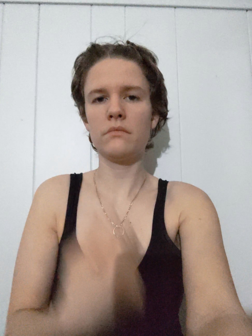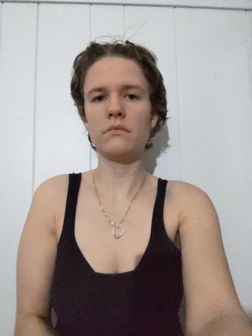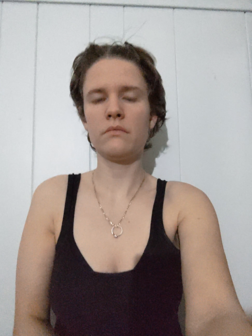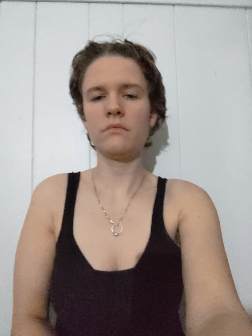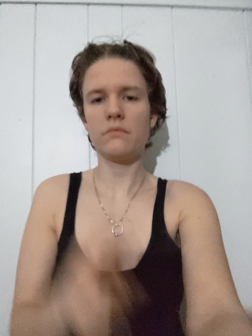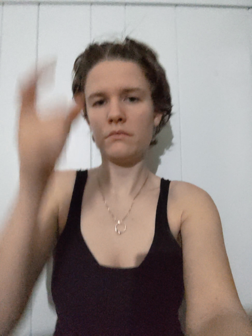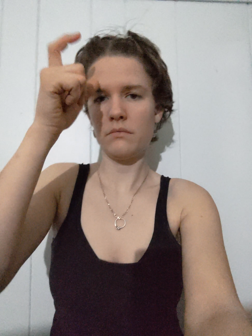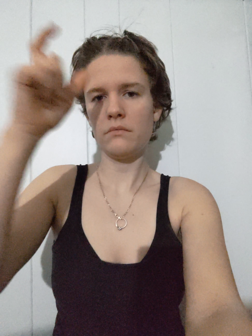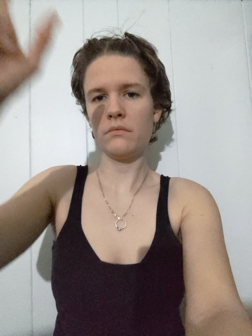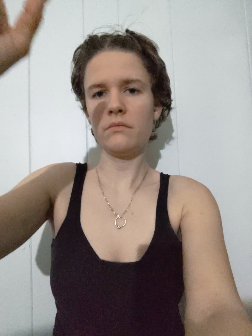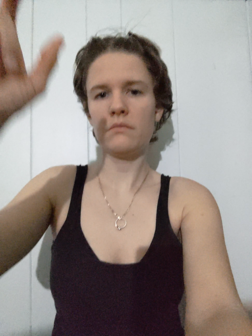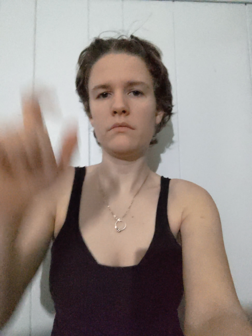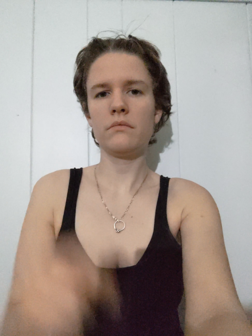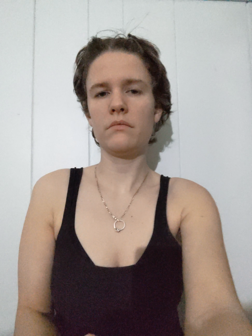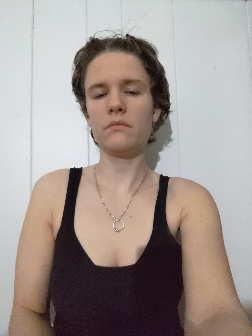moon